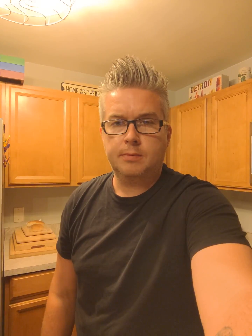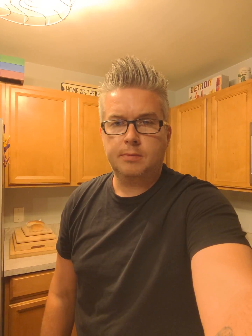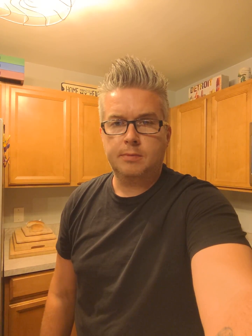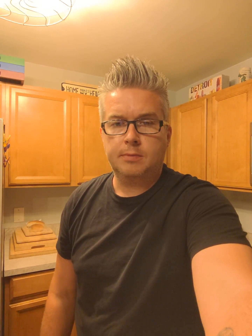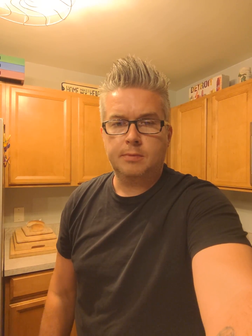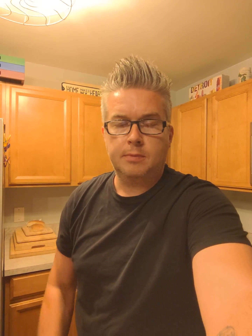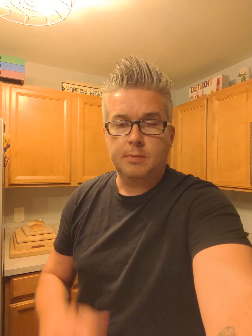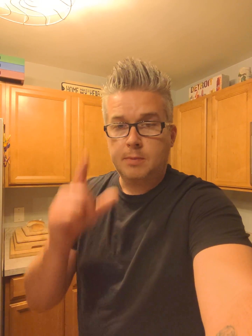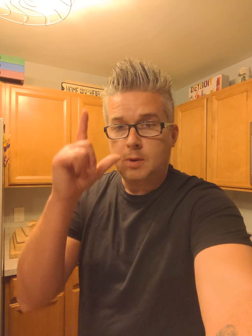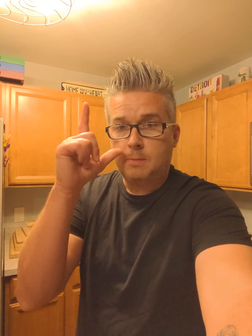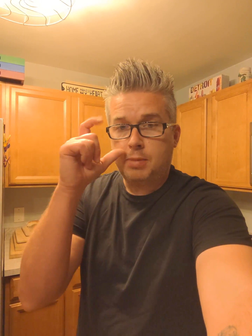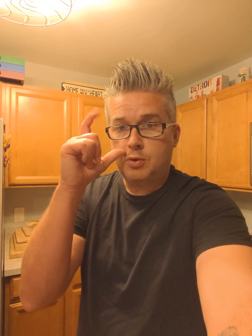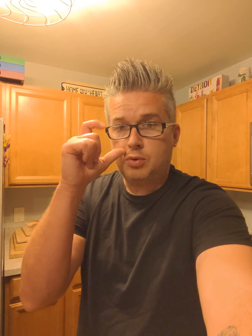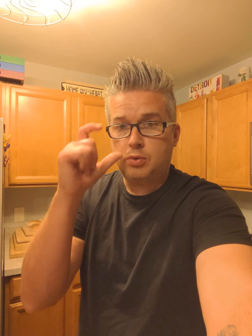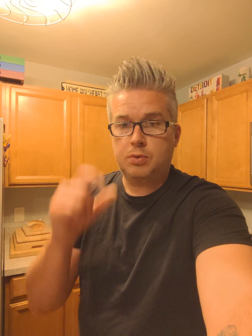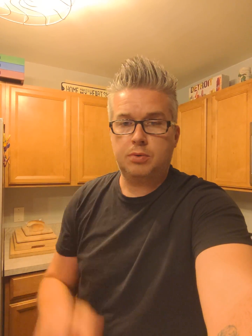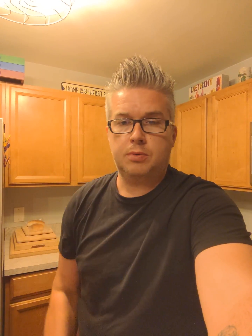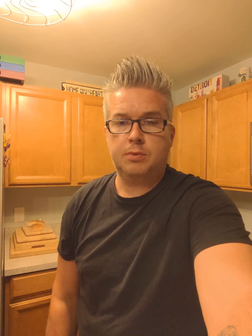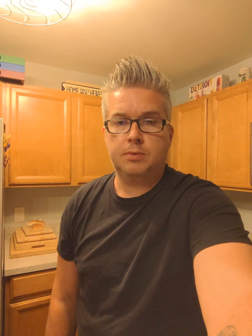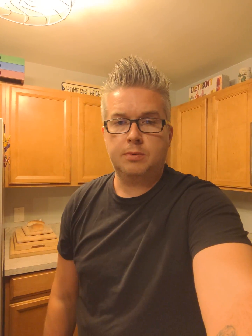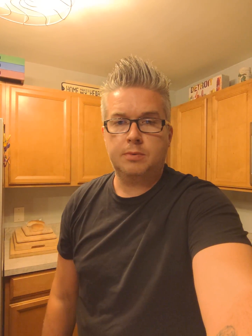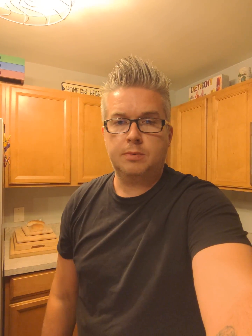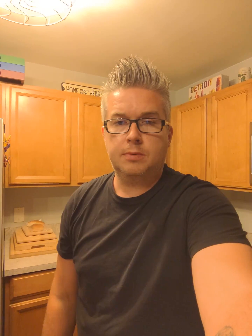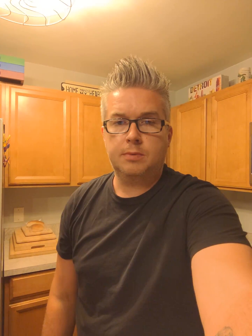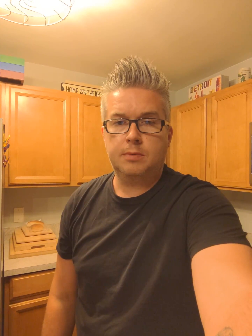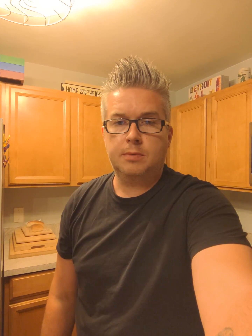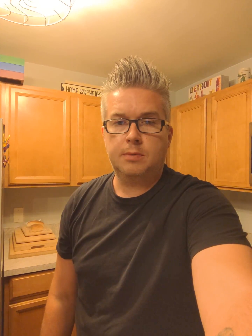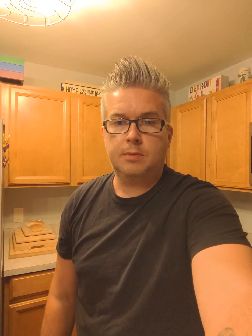camera